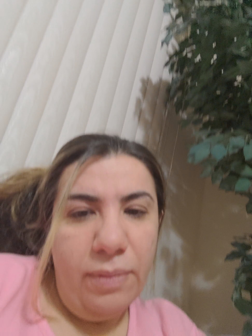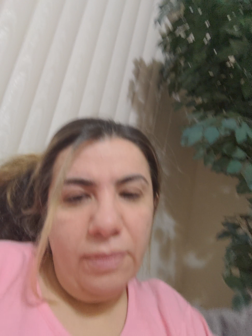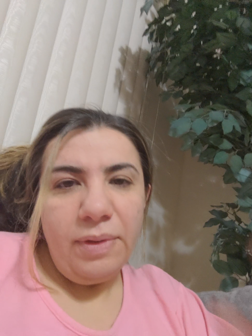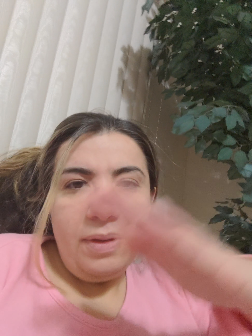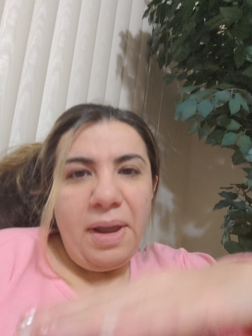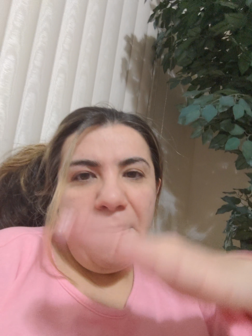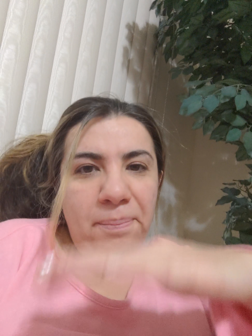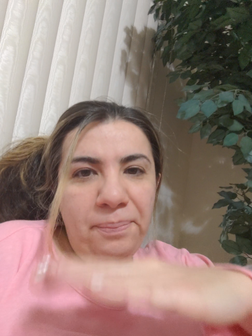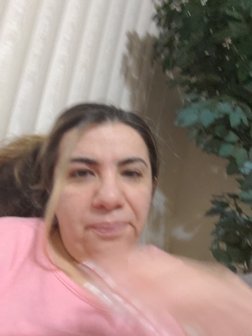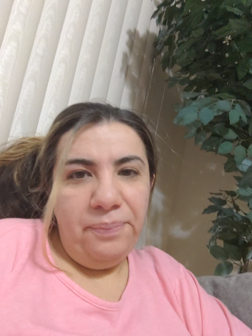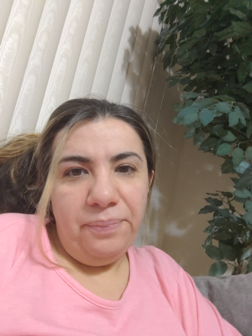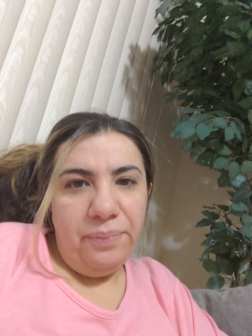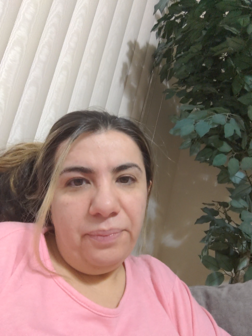table